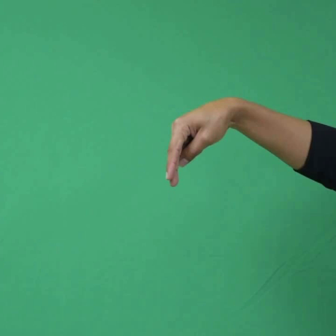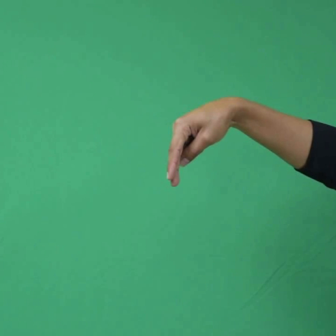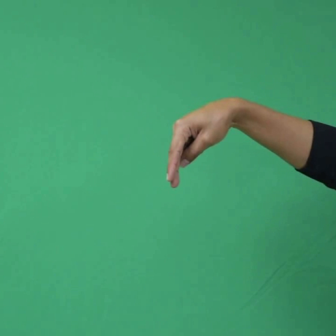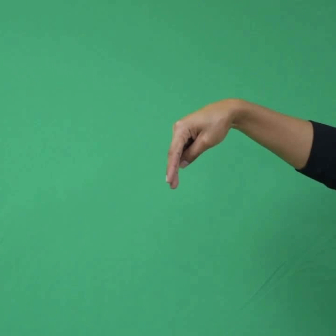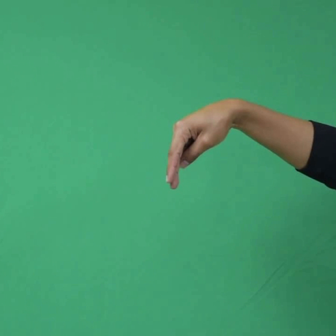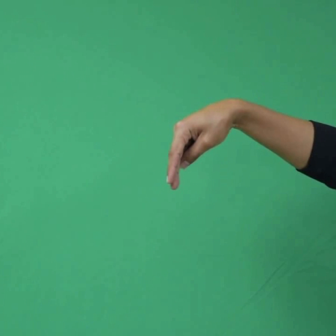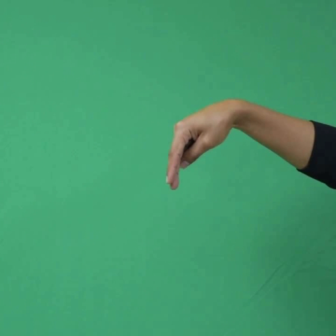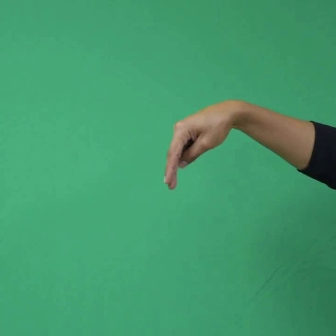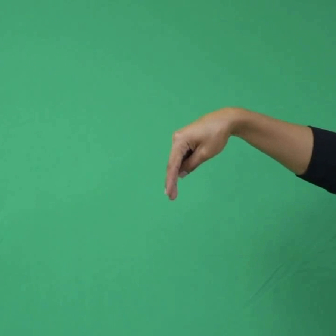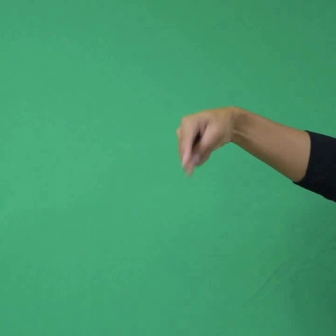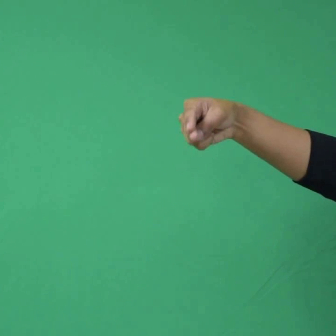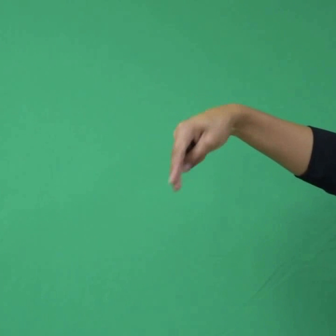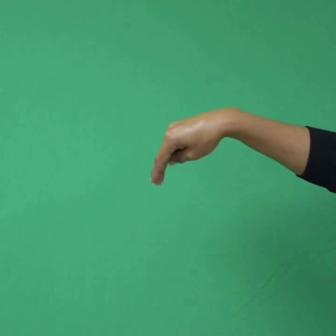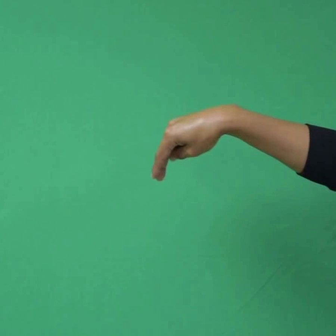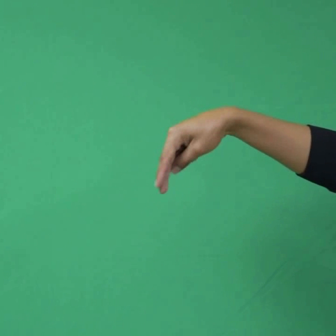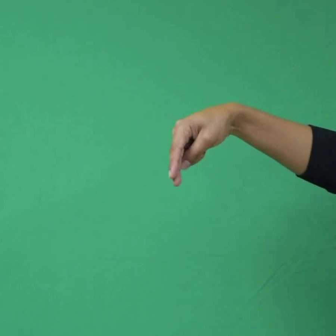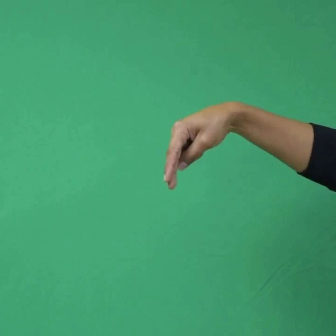Ñ